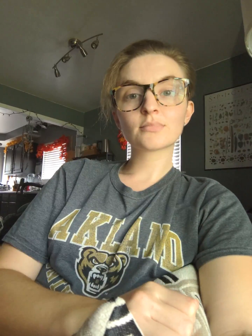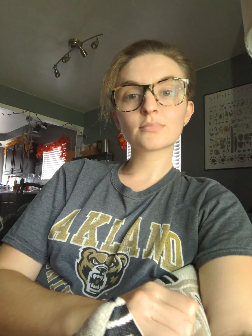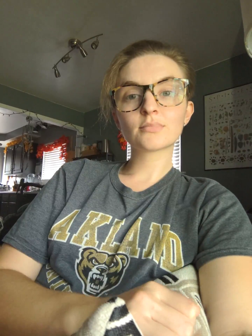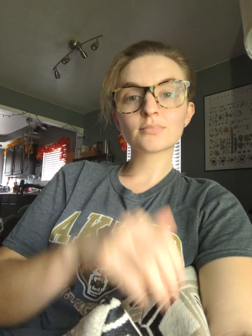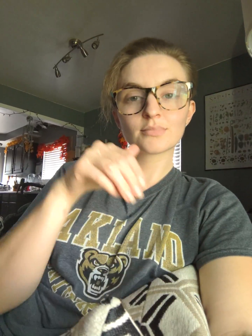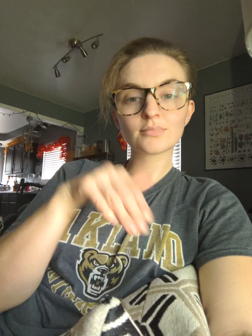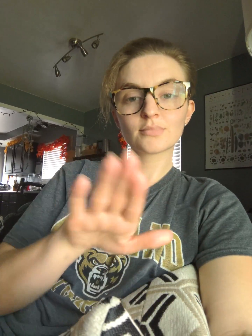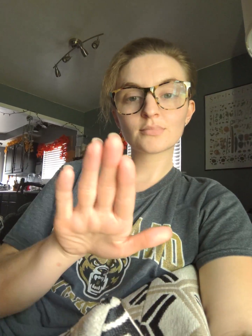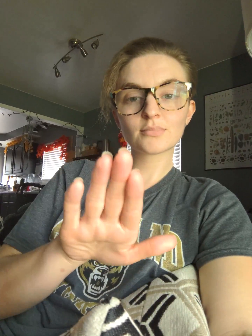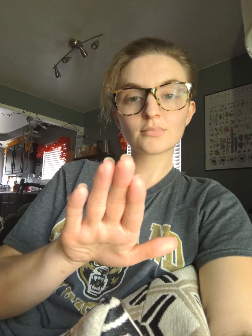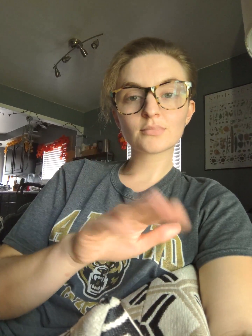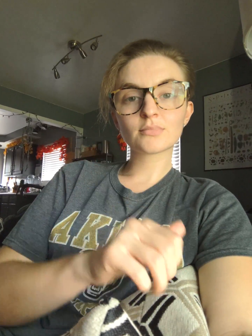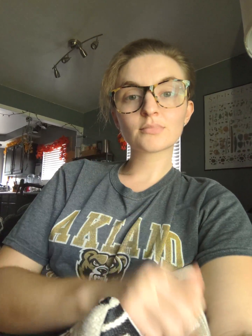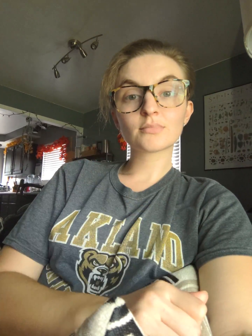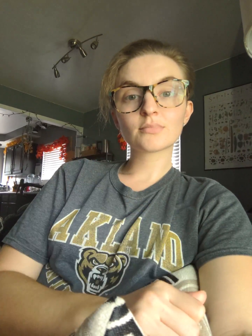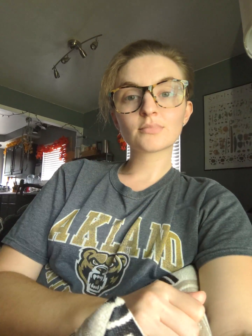enter